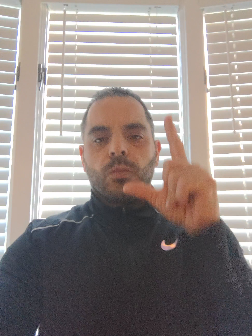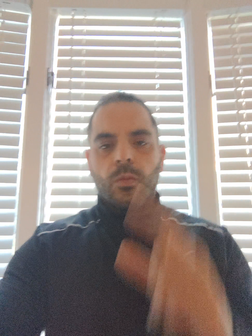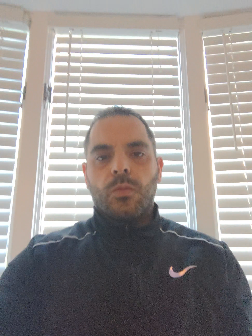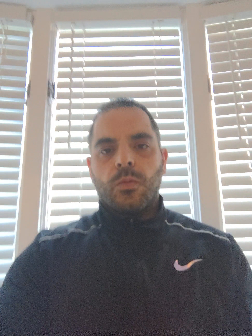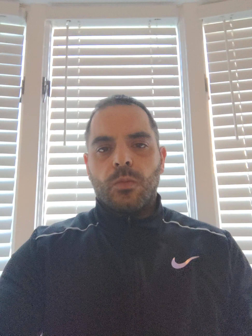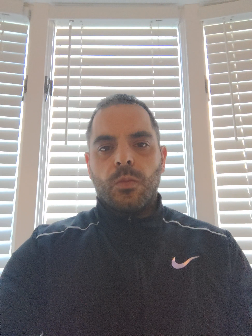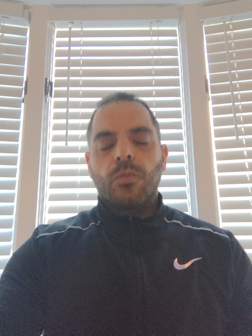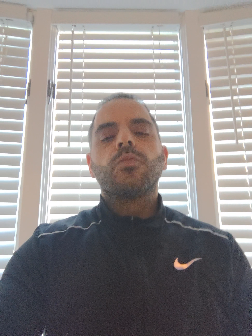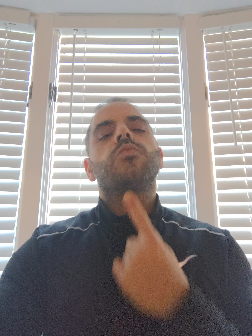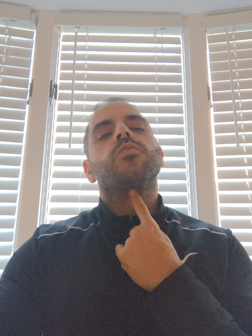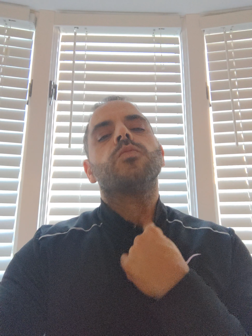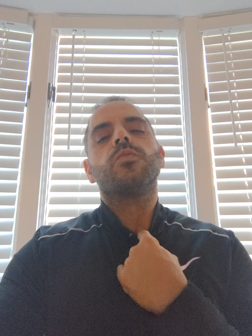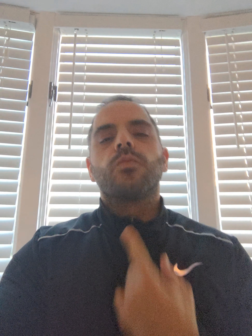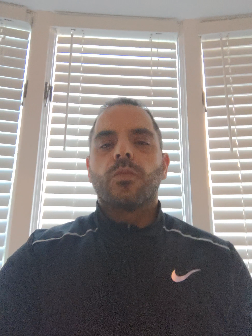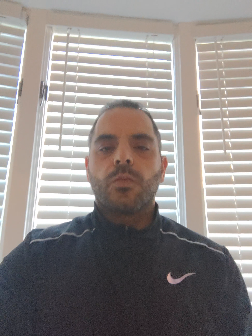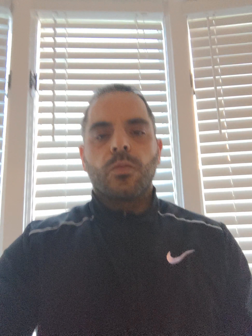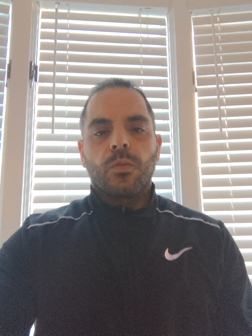thirsty